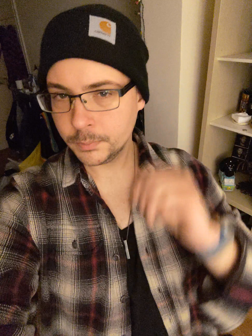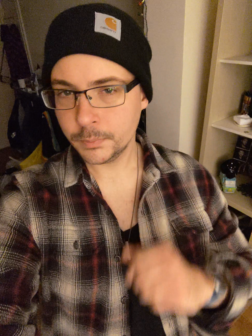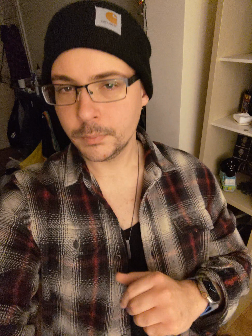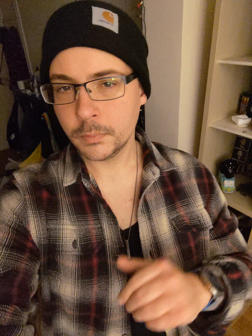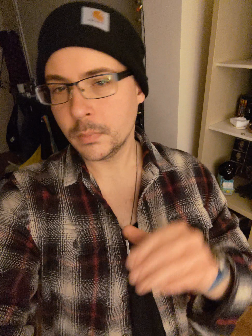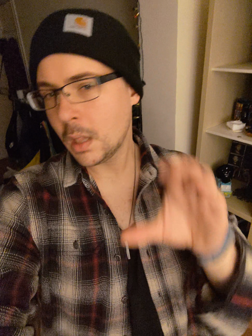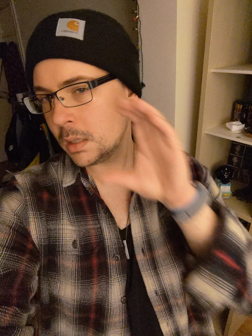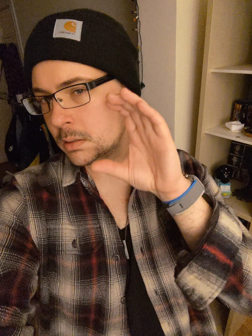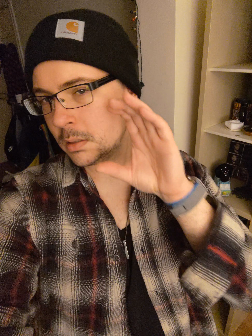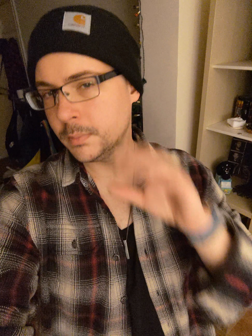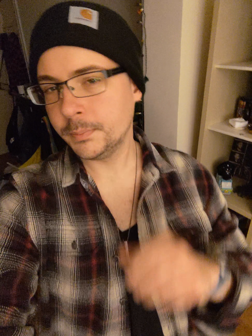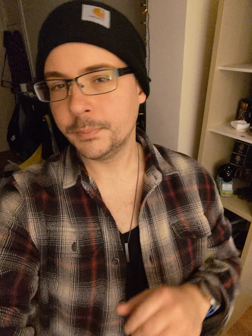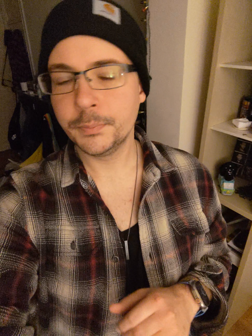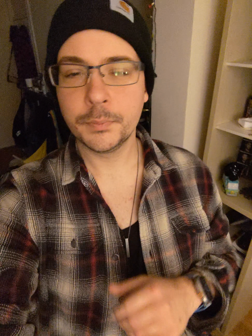listen